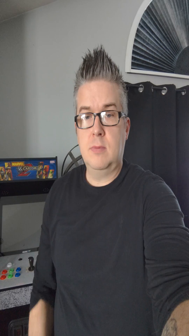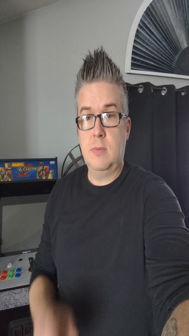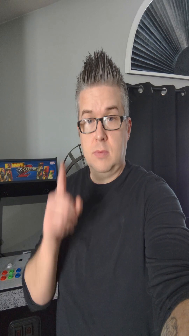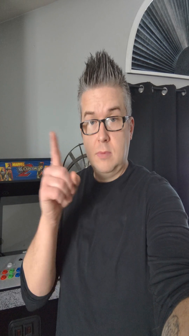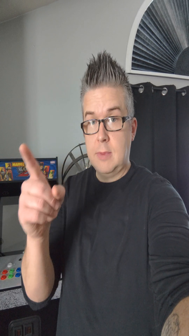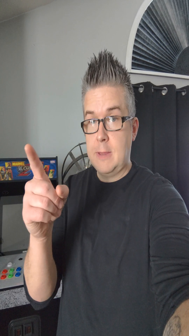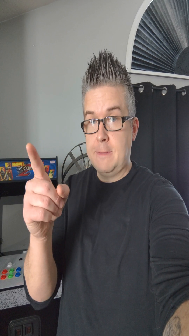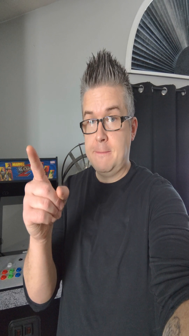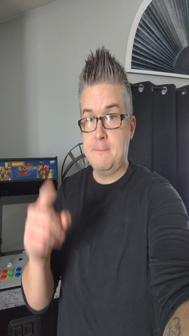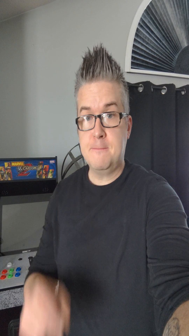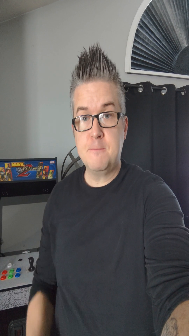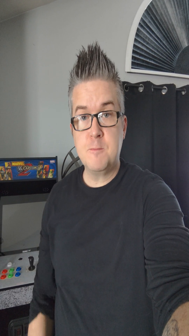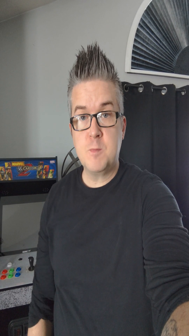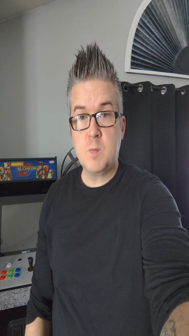he/she/it